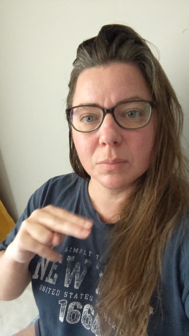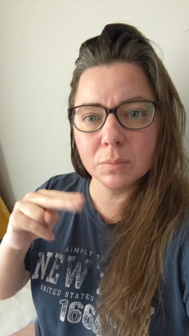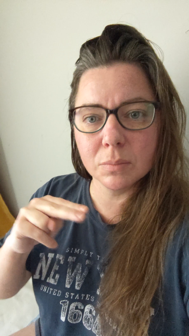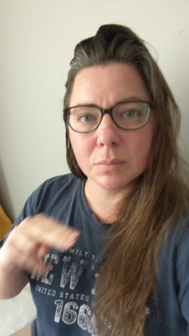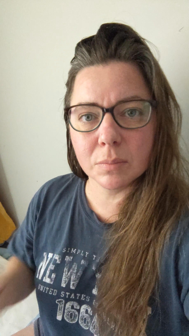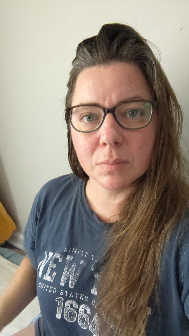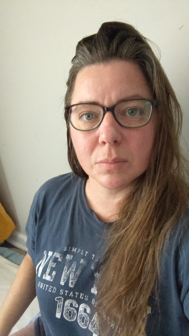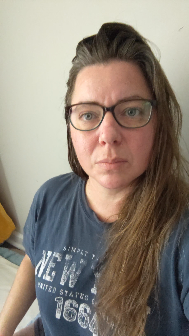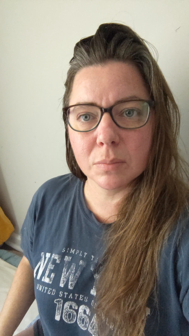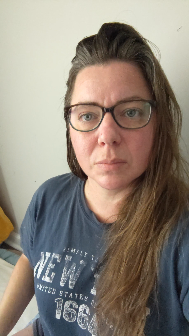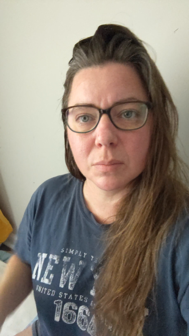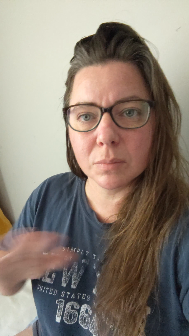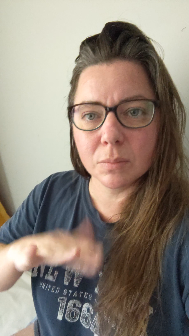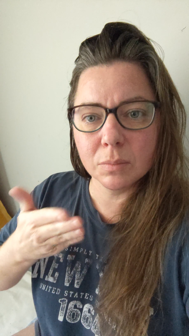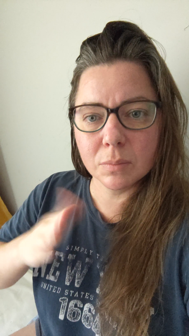cook